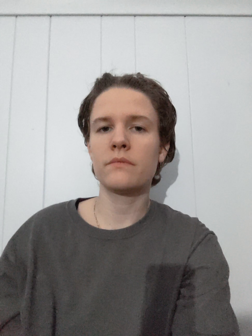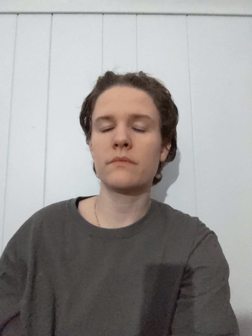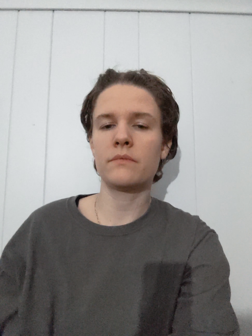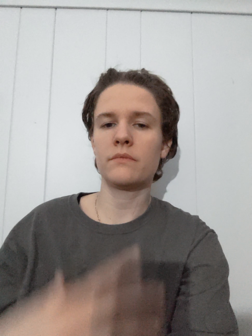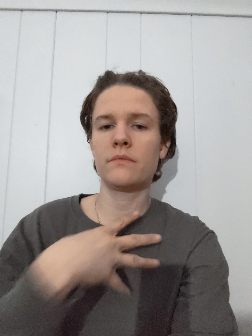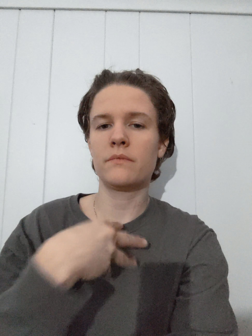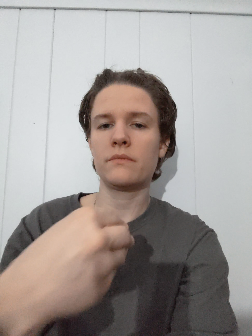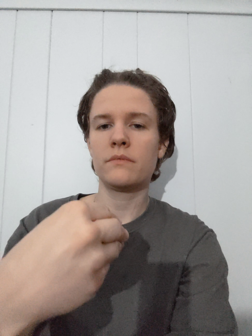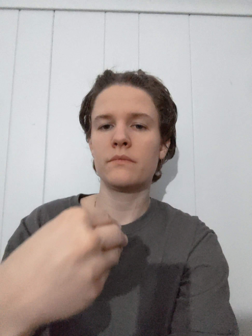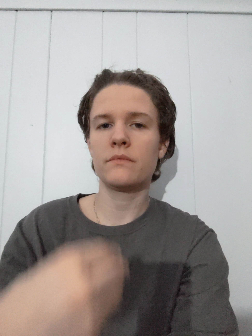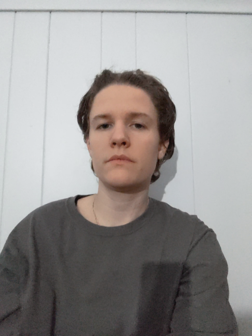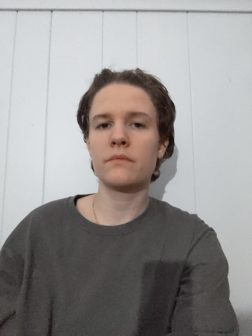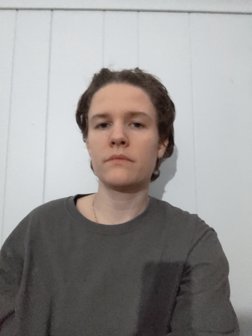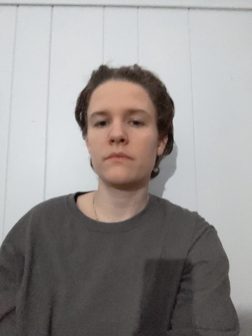white